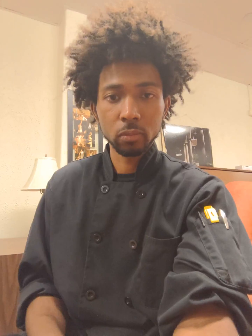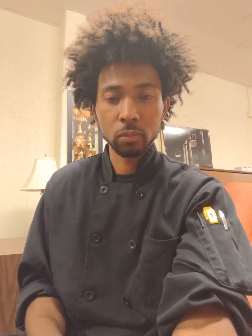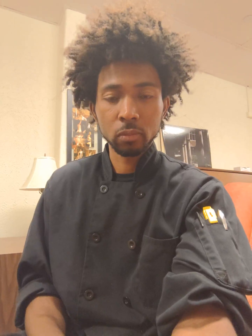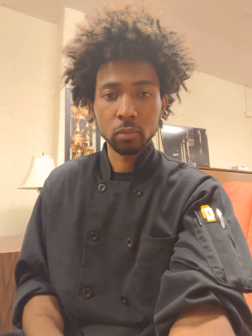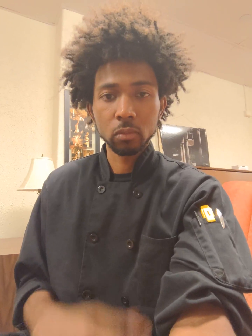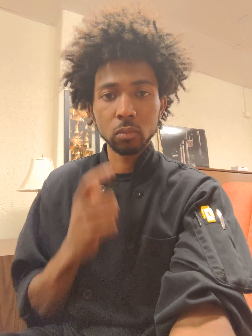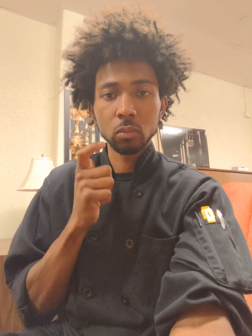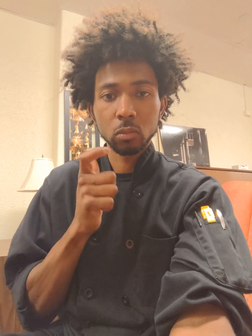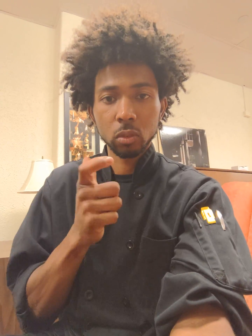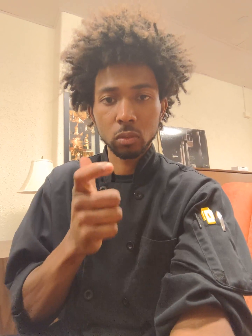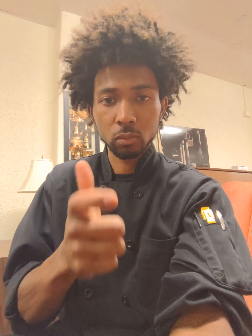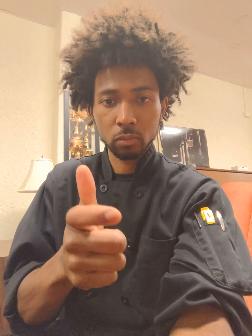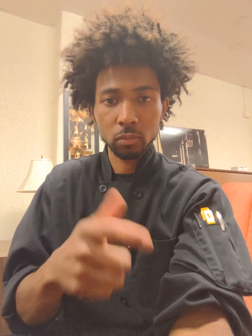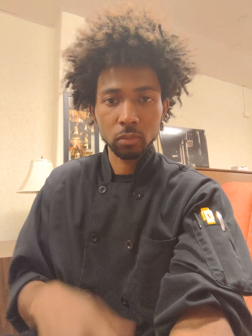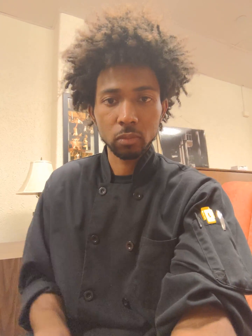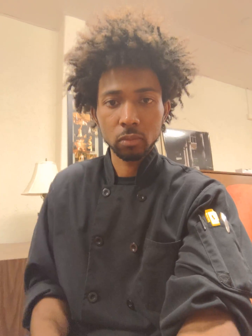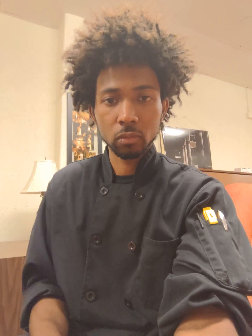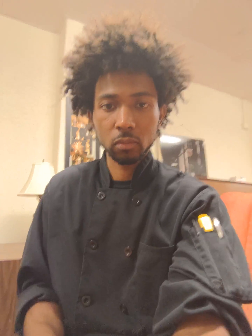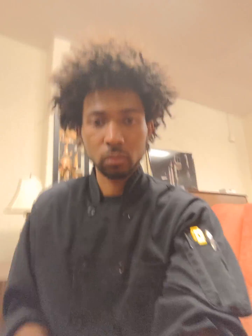run